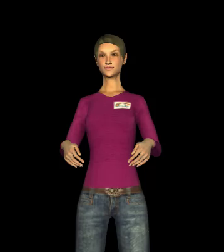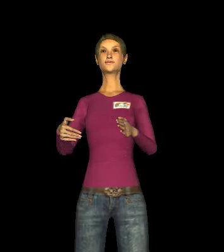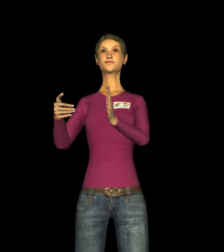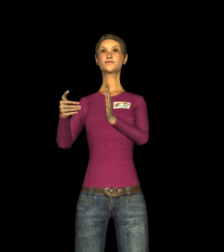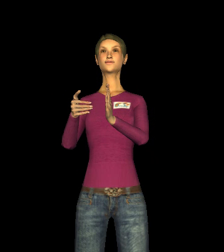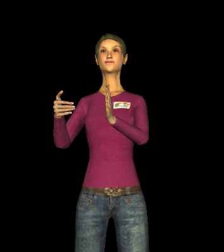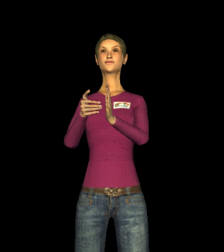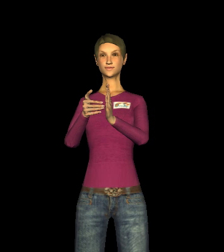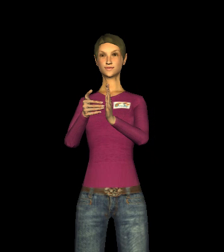مرة أخرى